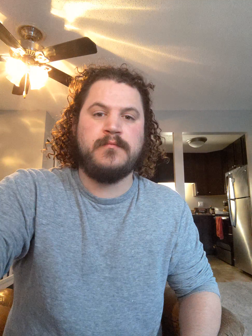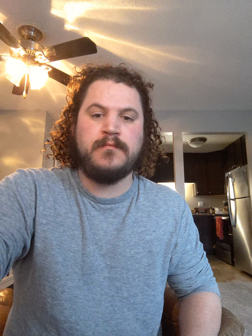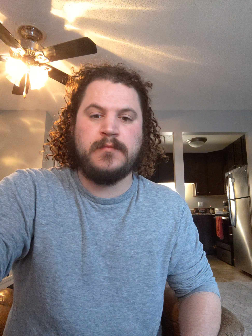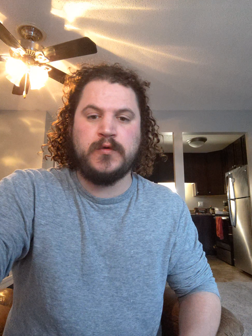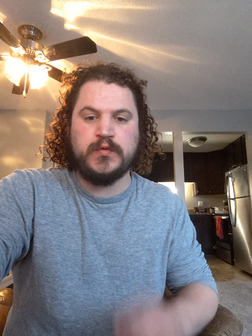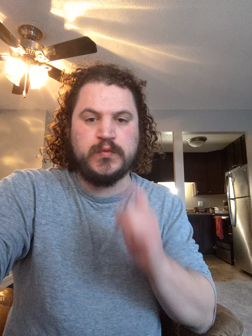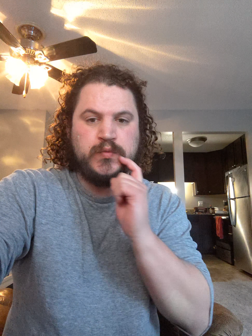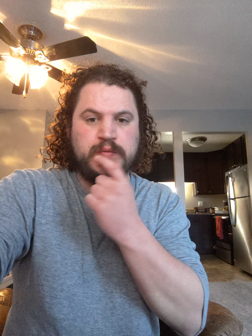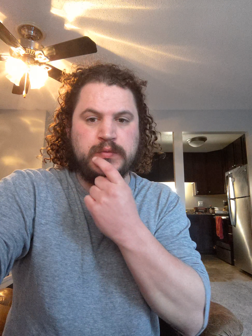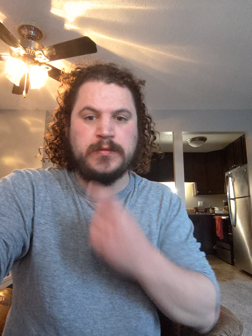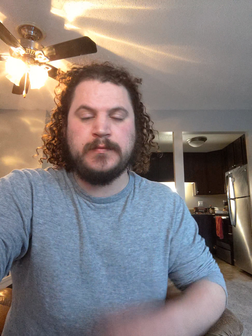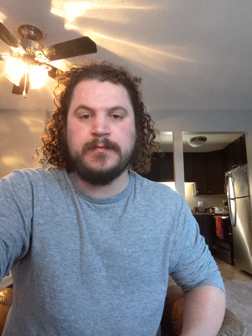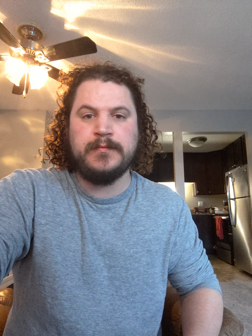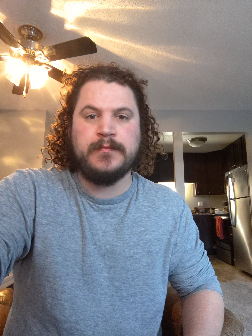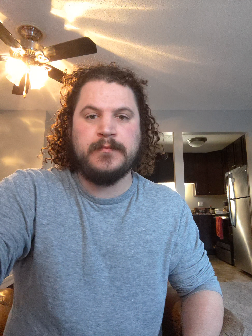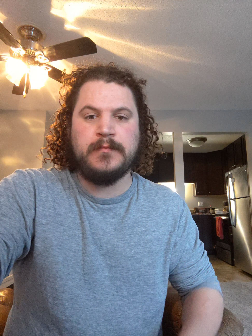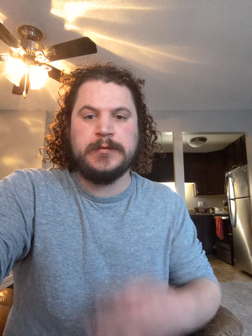tooth